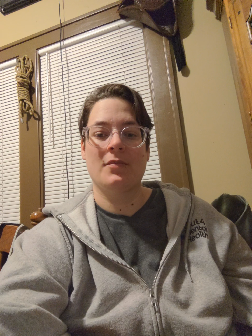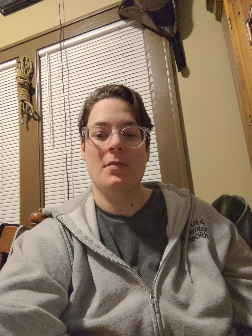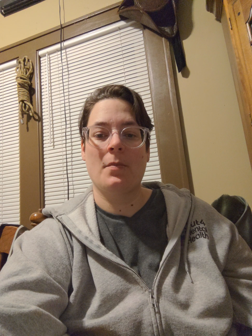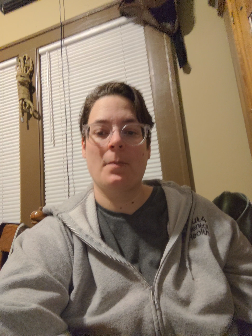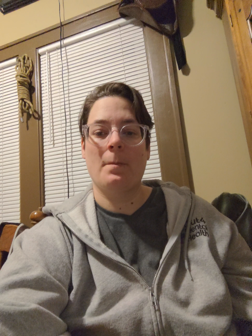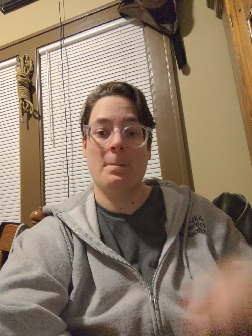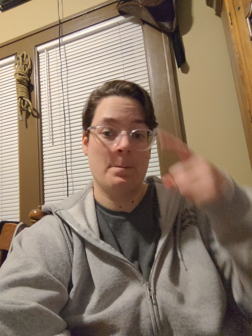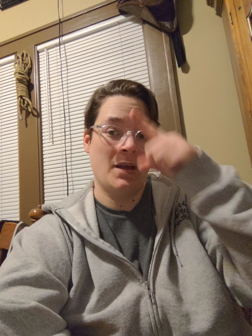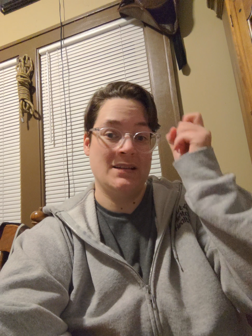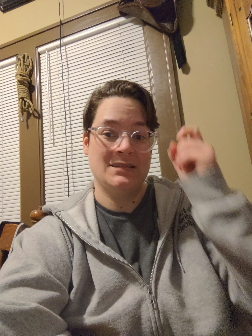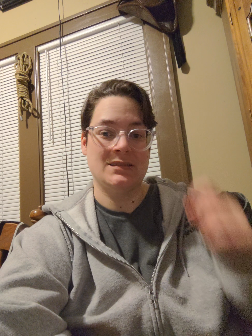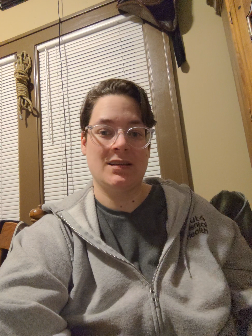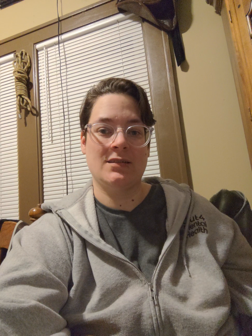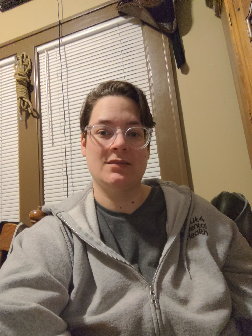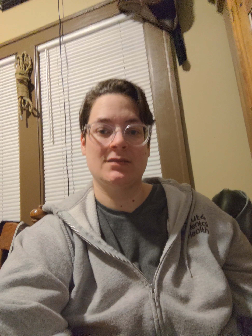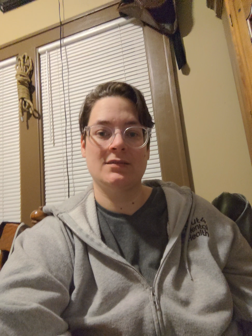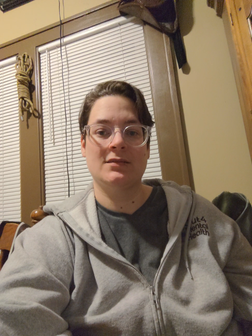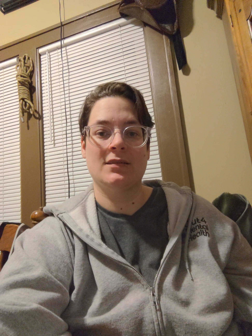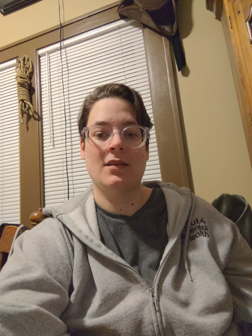because